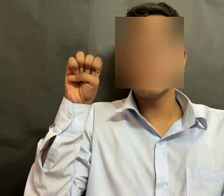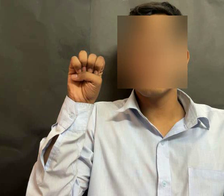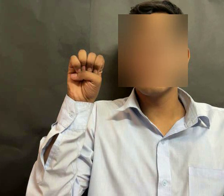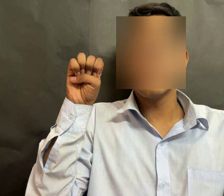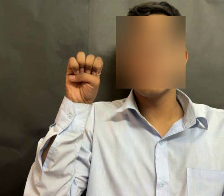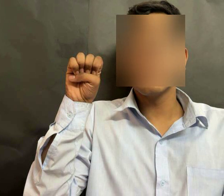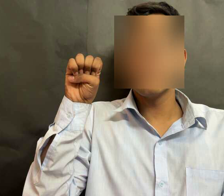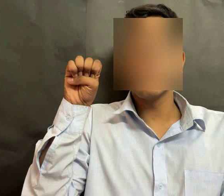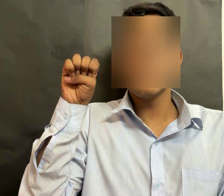E